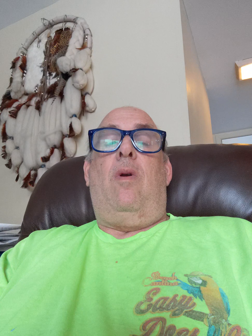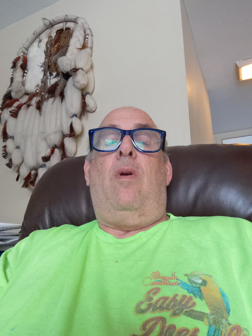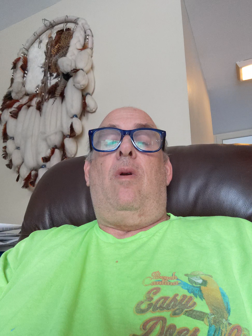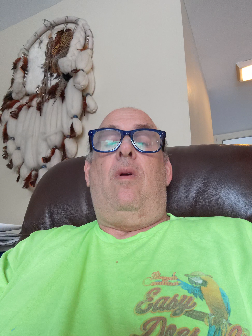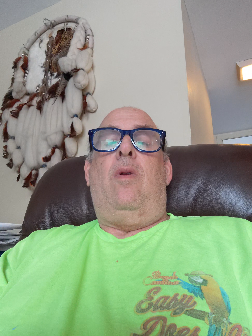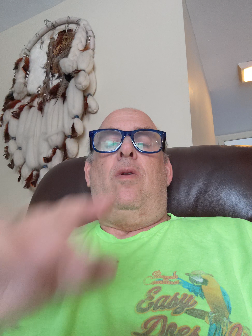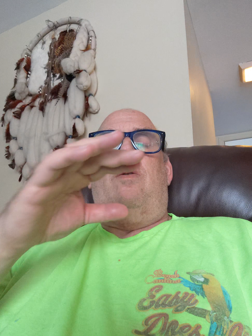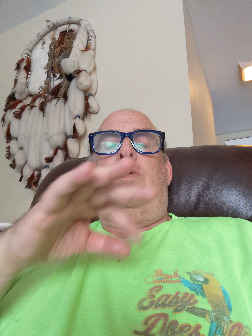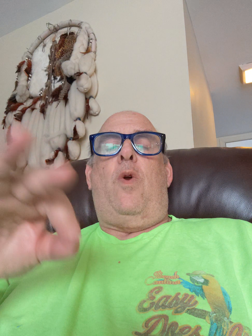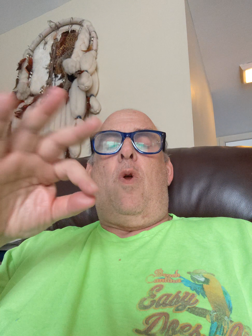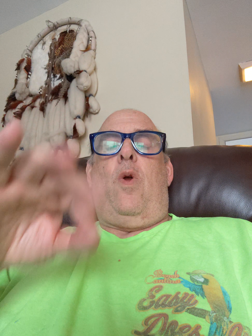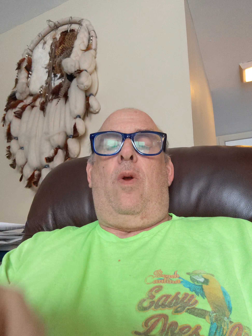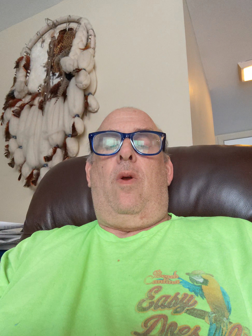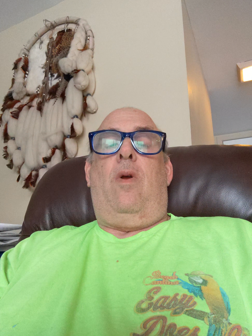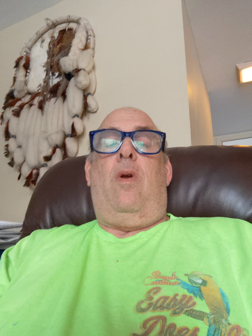story